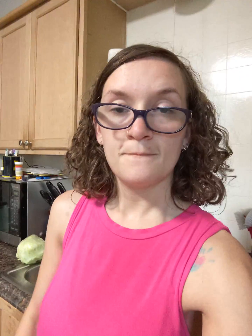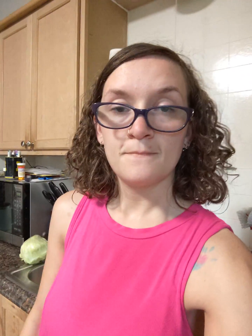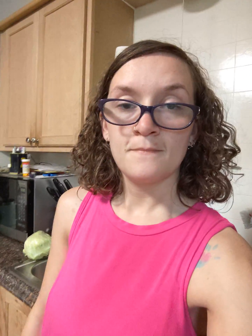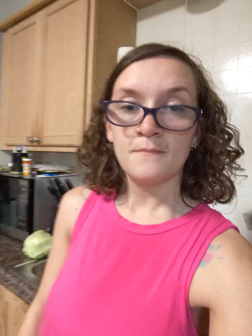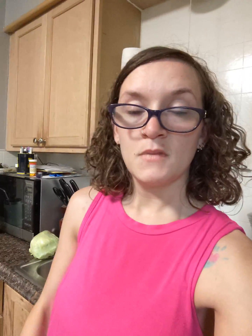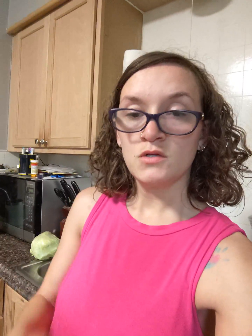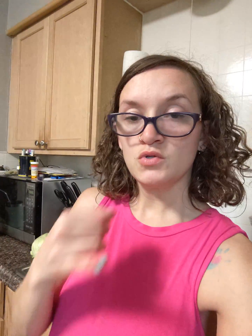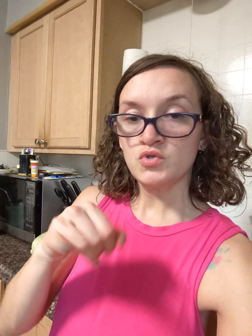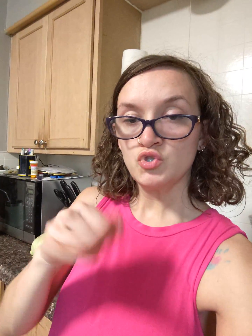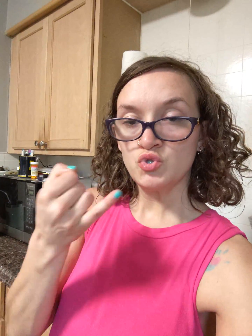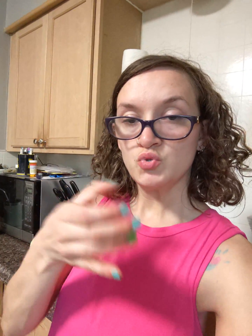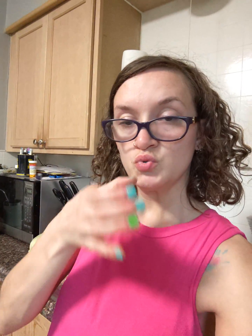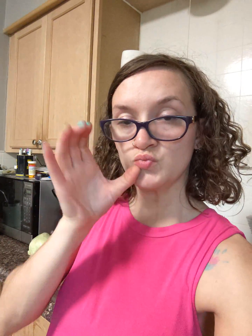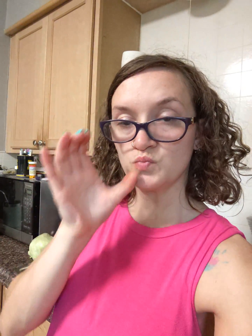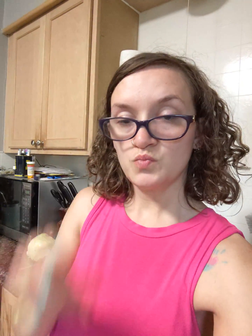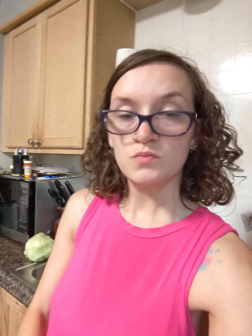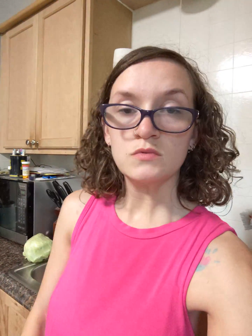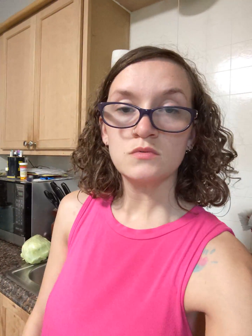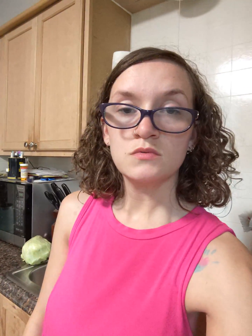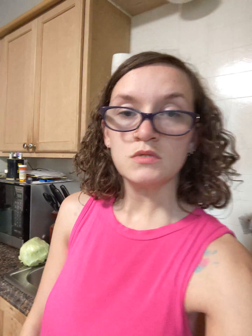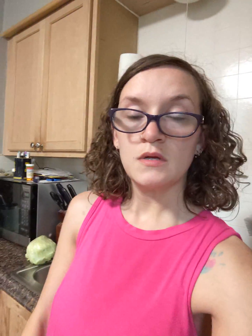juice